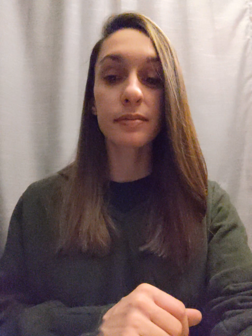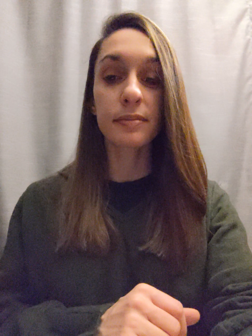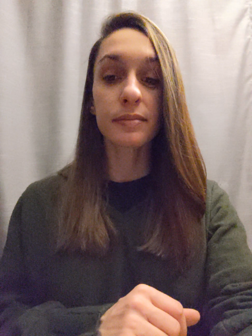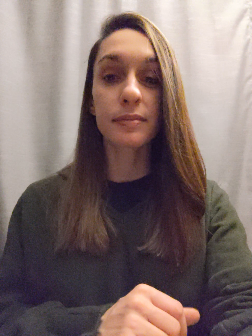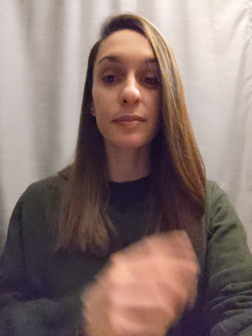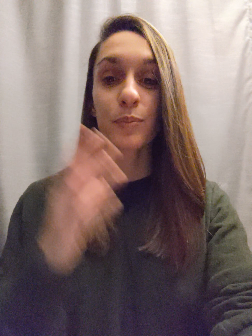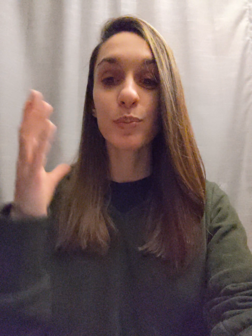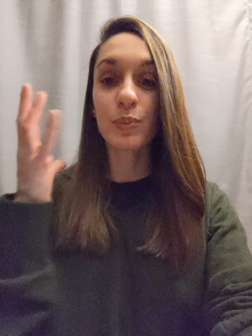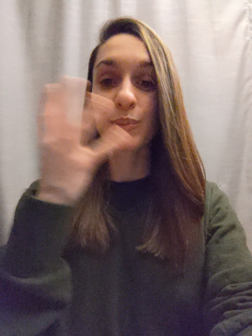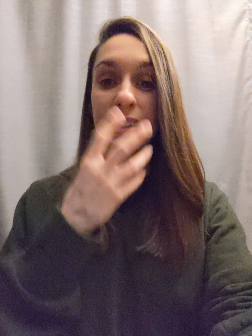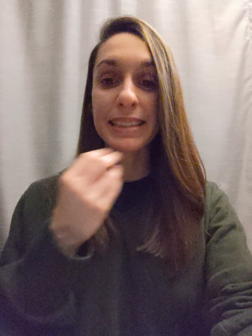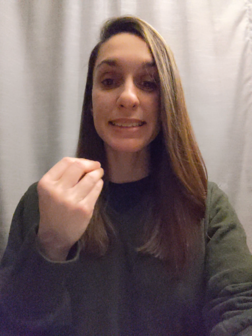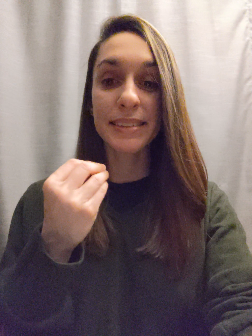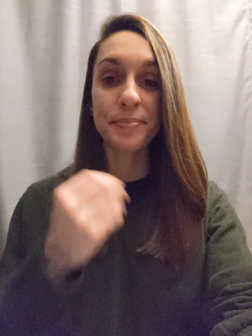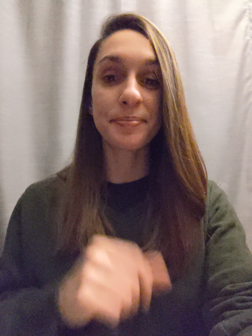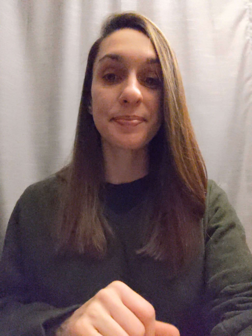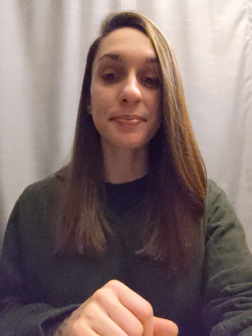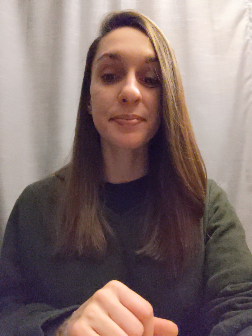pretty